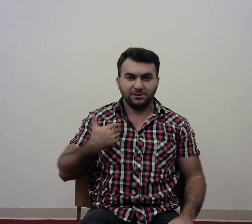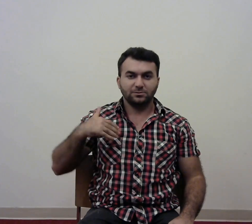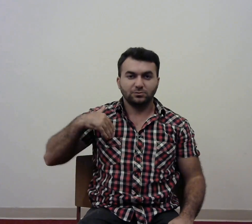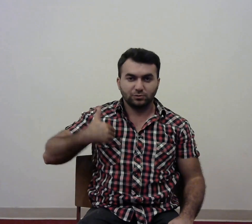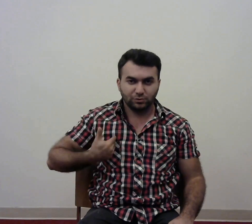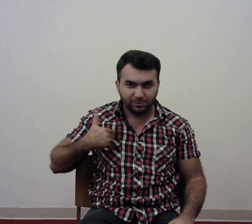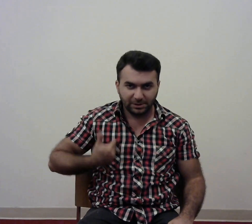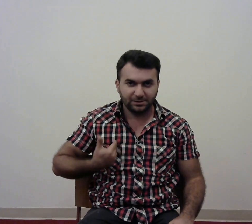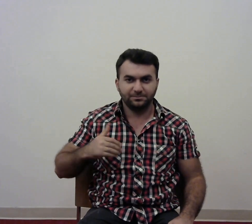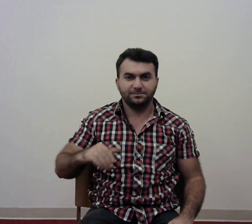subay